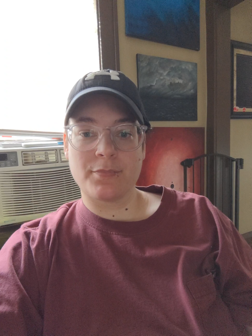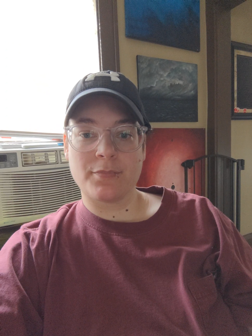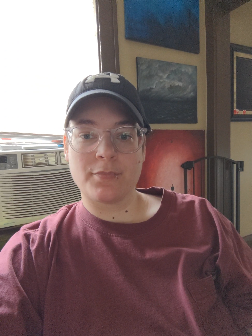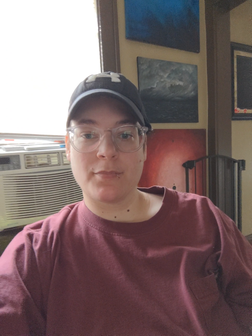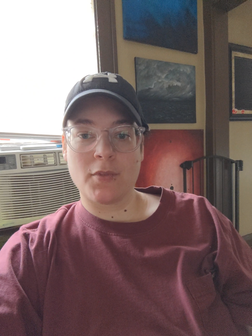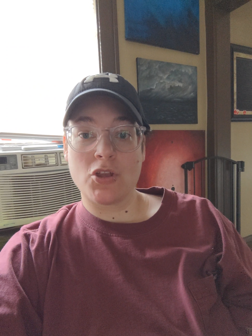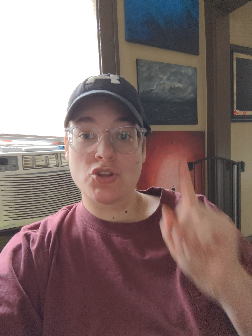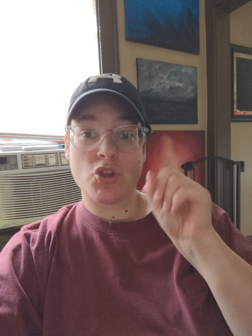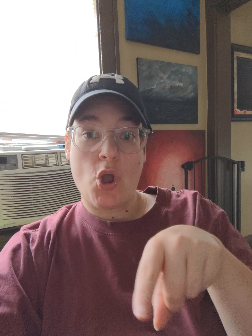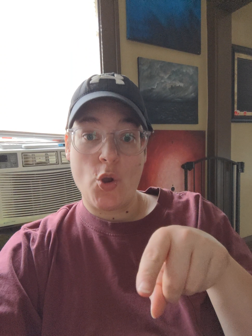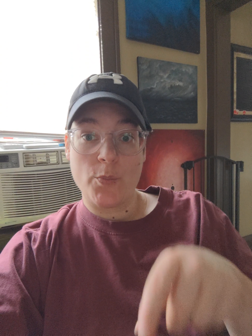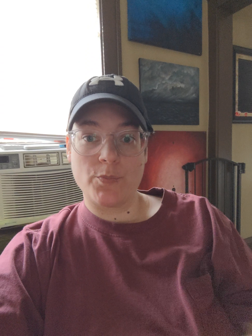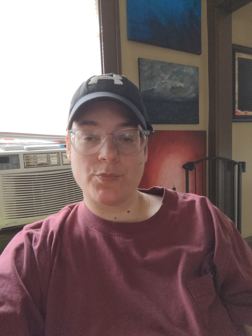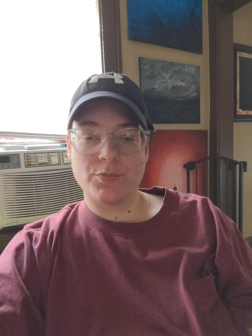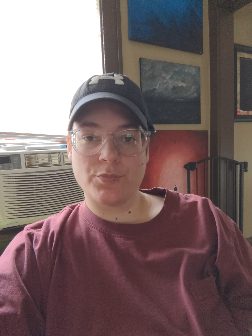go